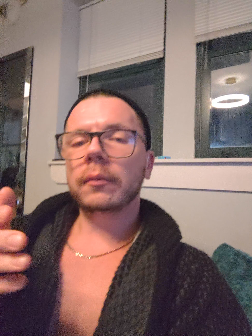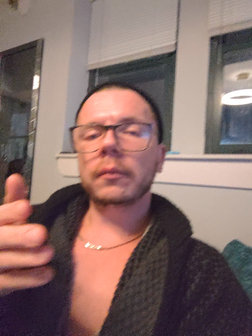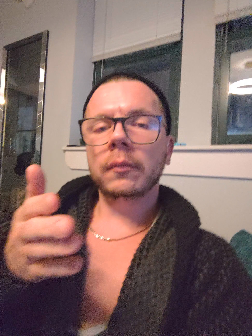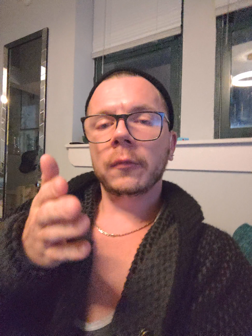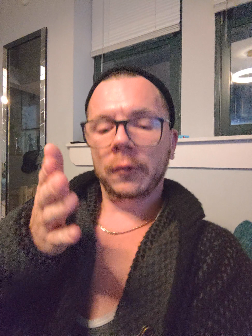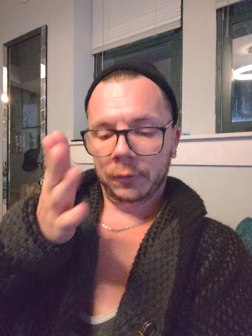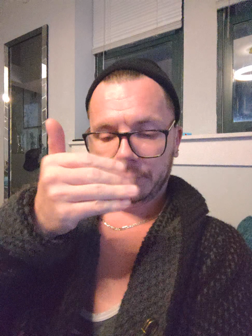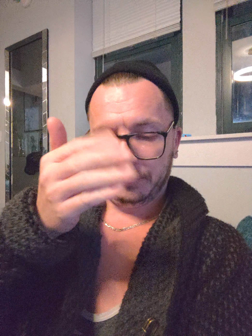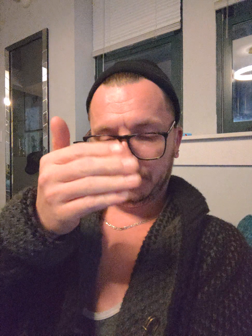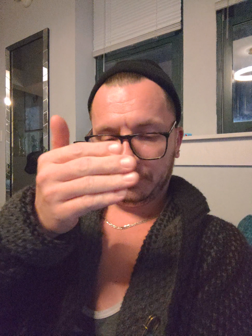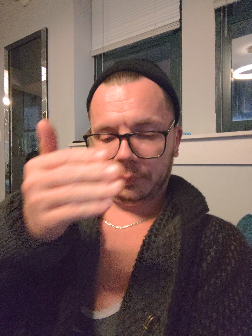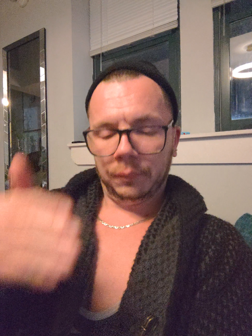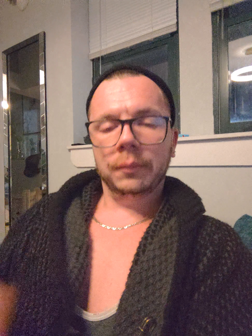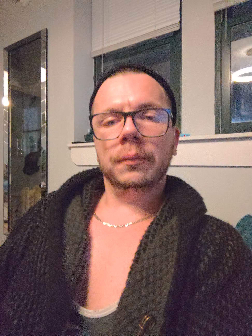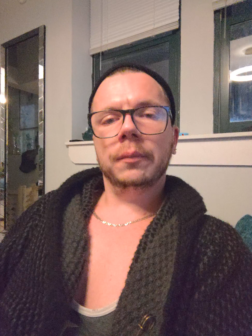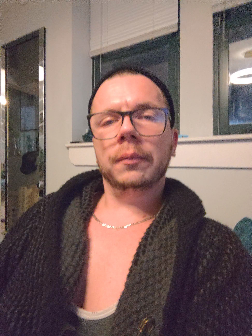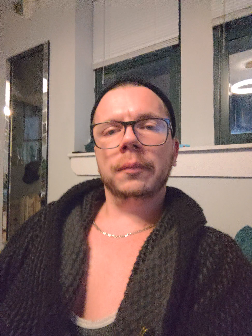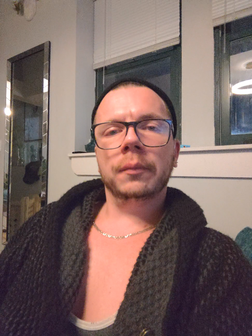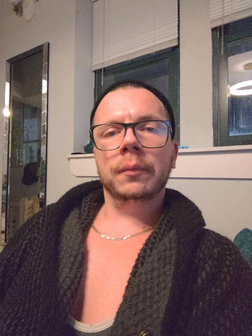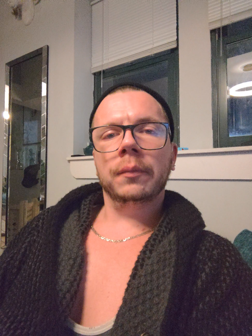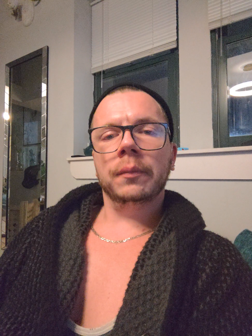flag